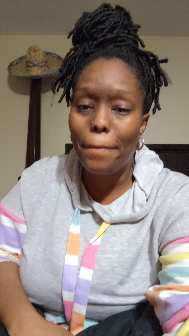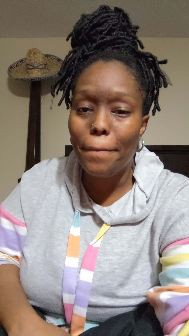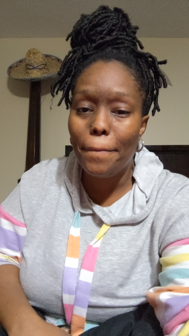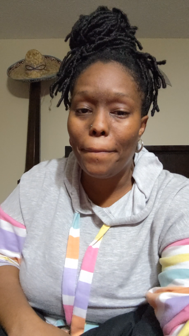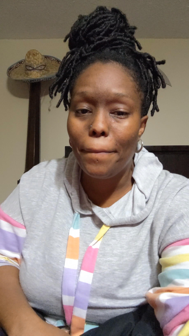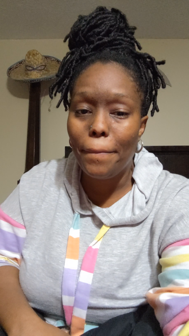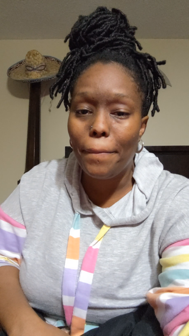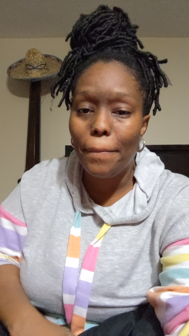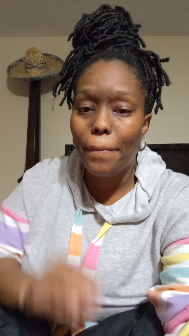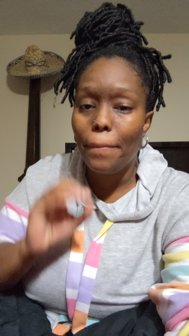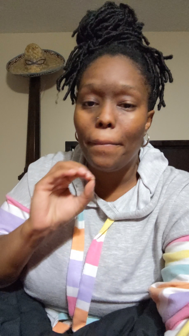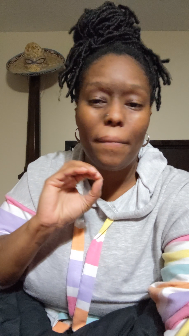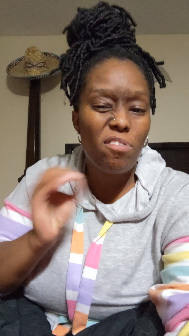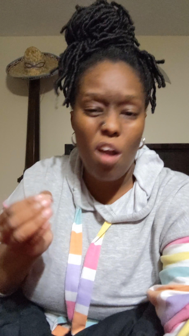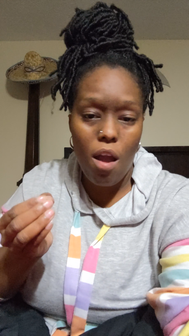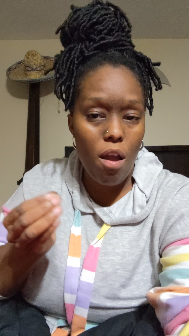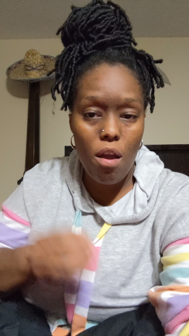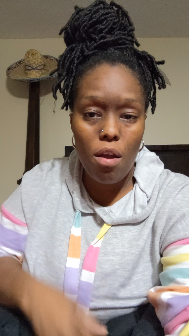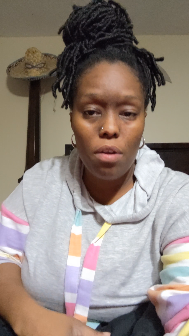none